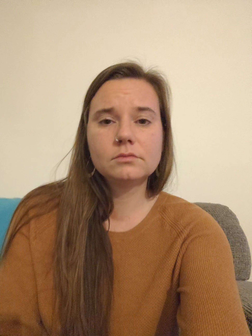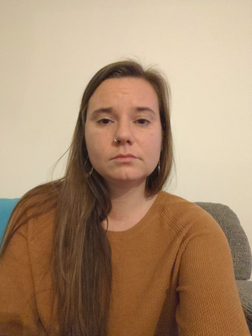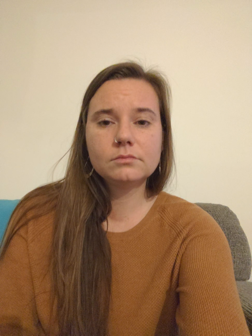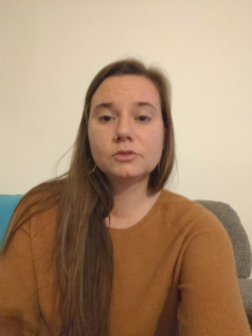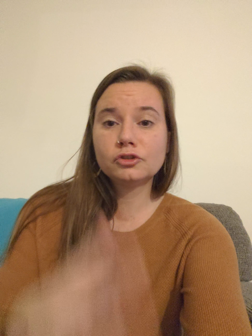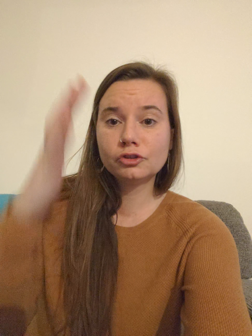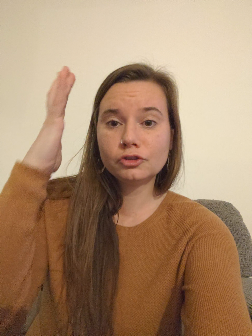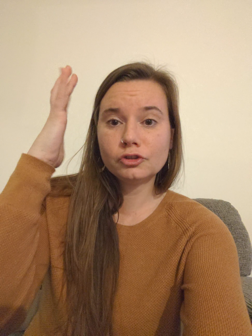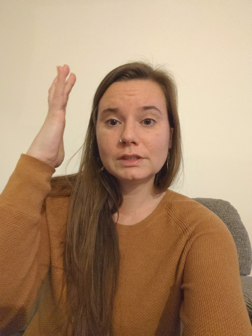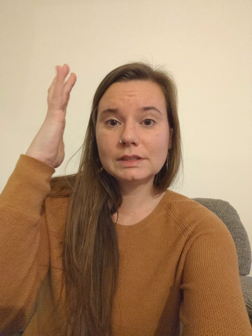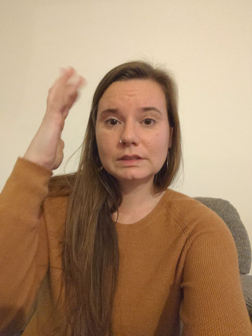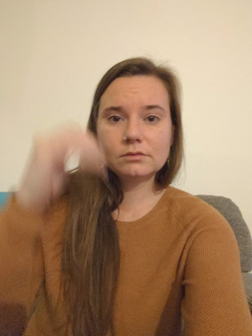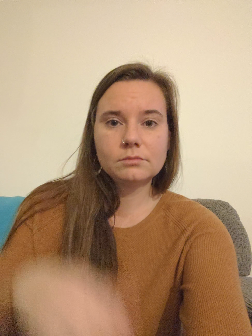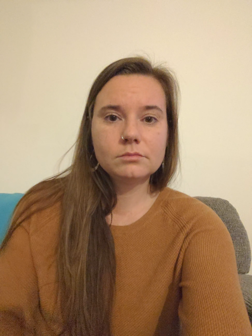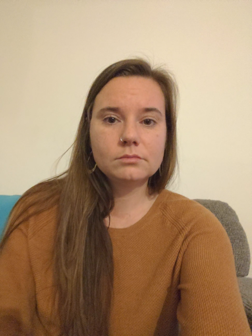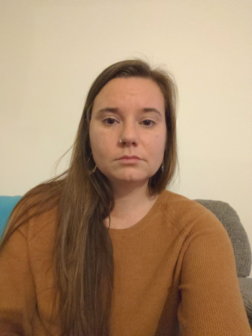tree